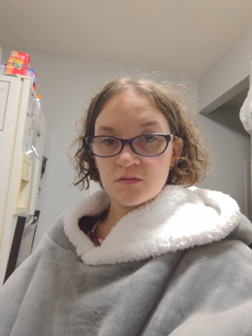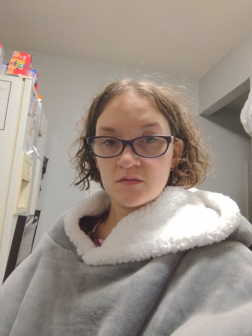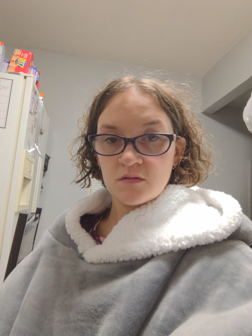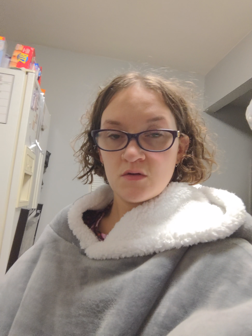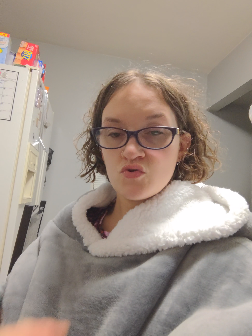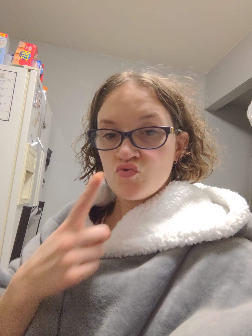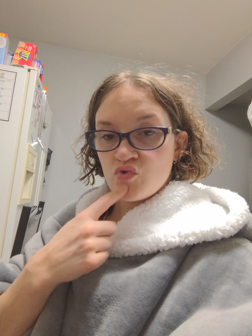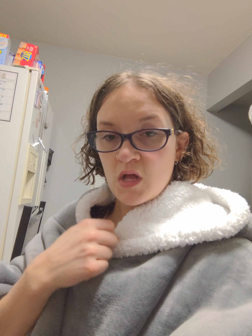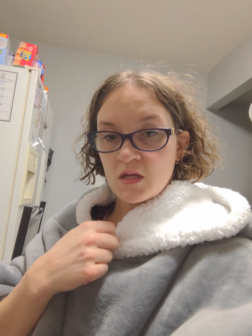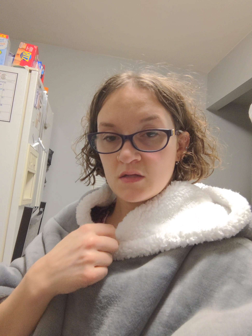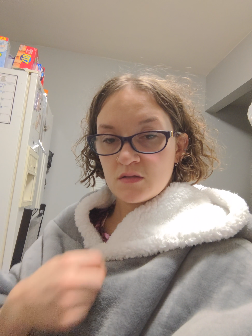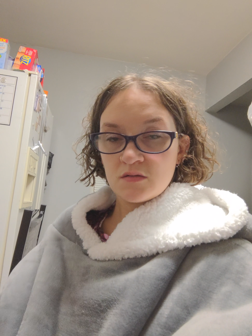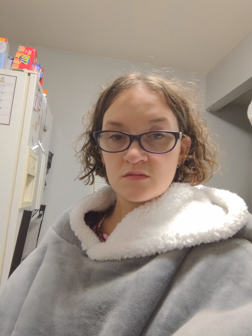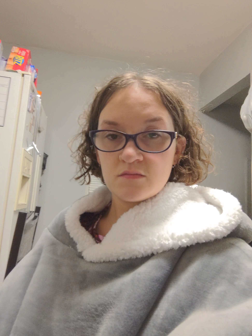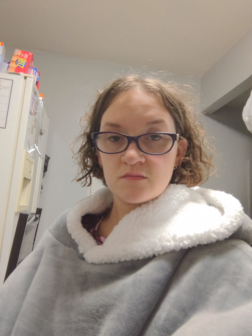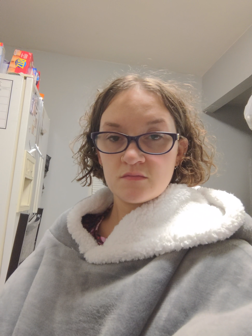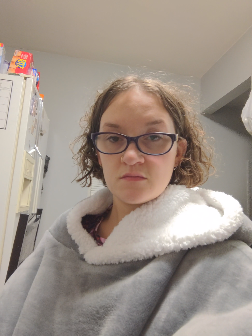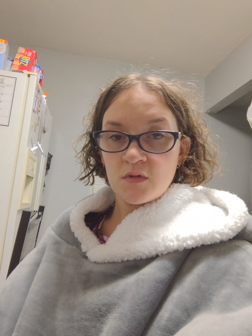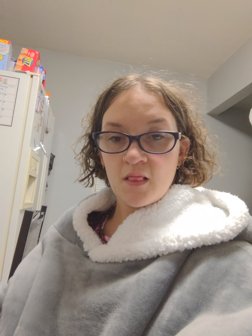red